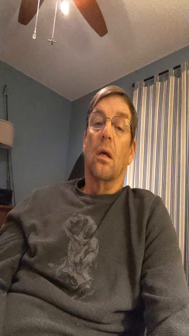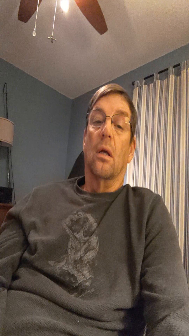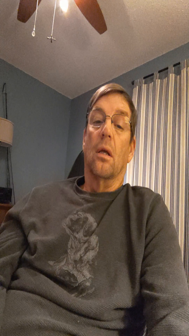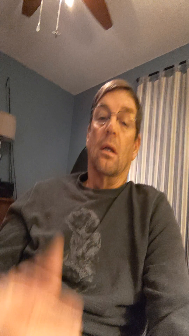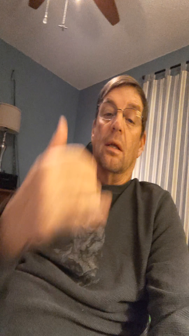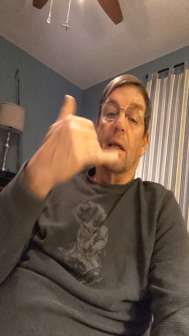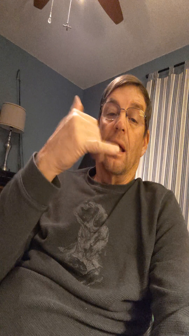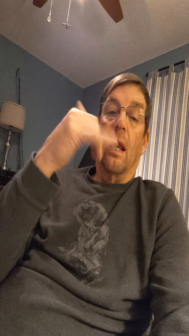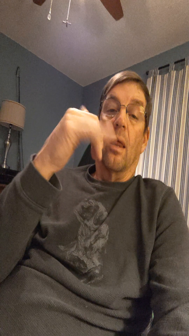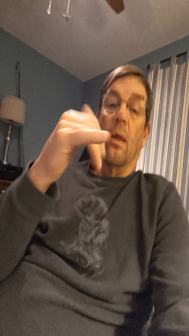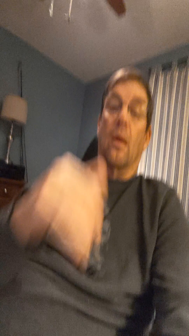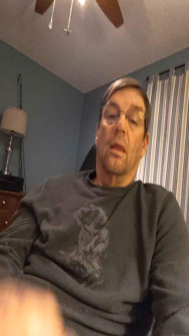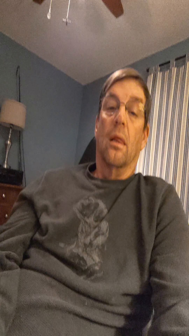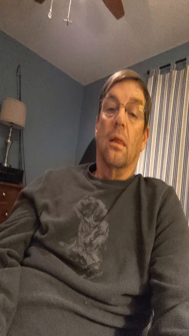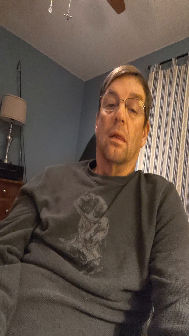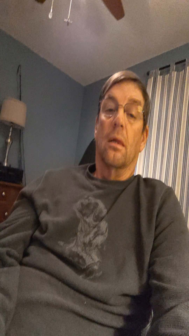yellow